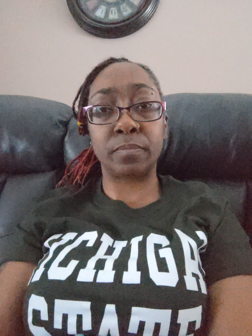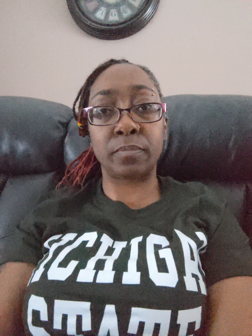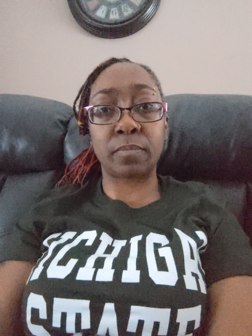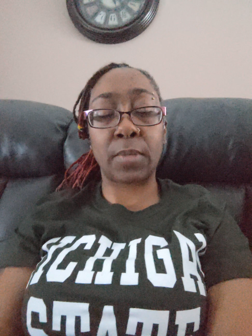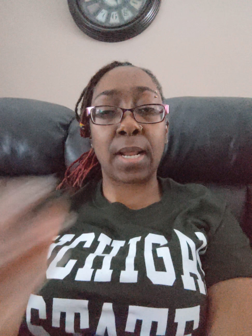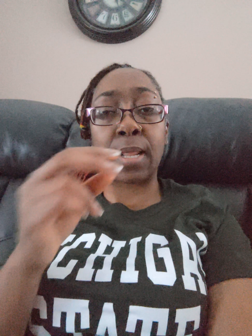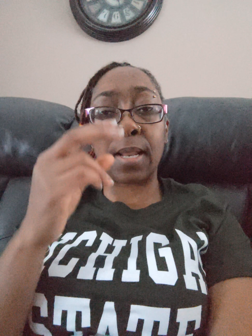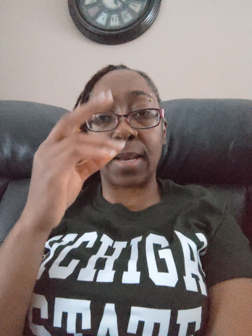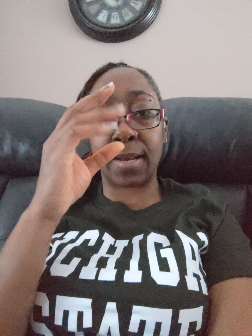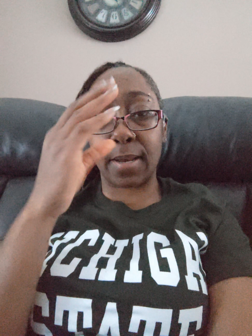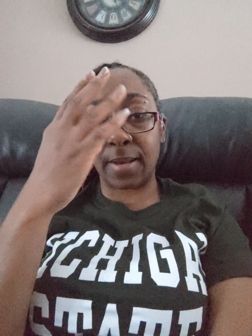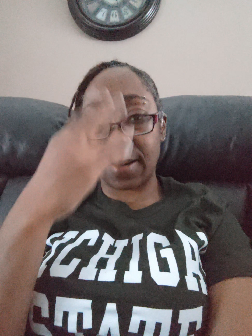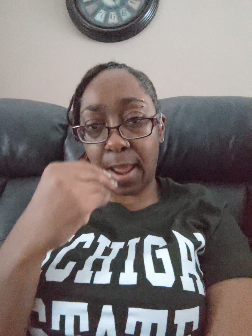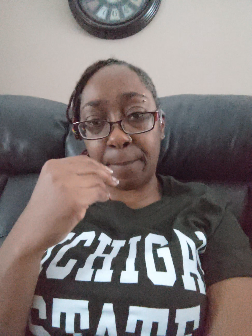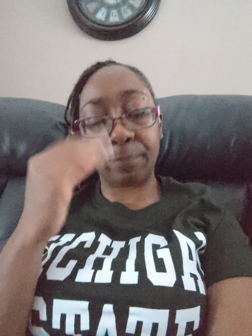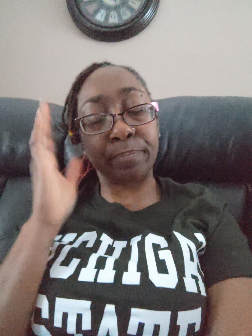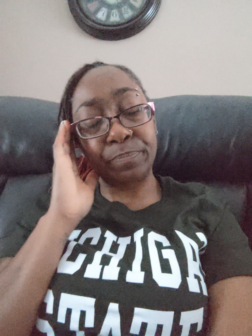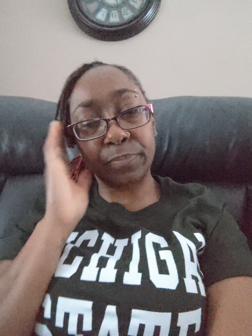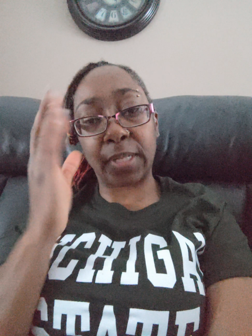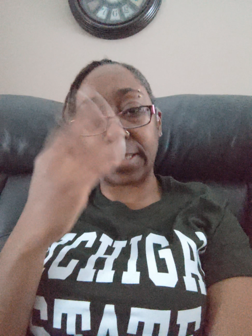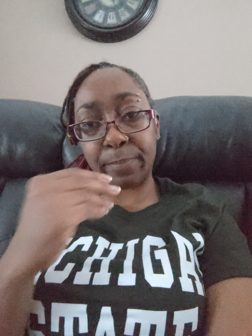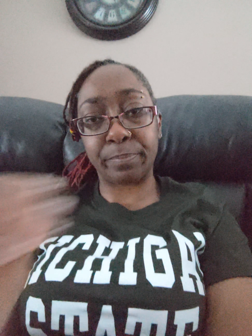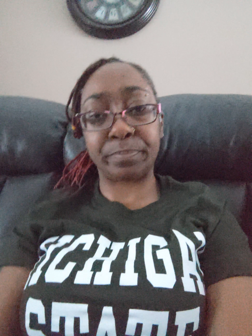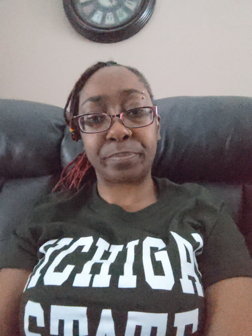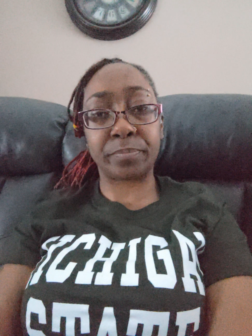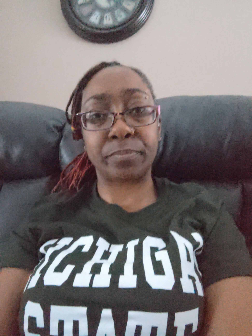nap